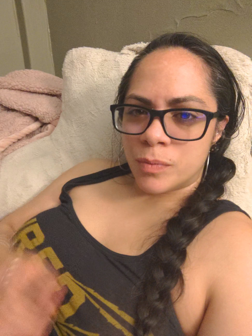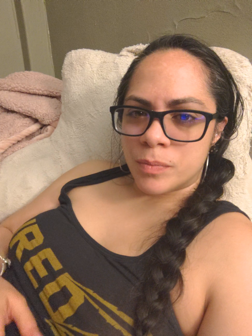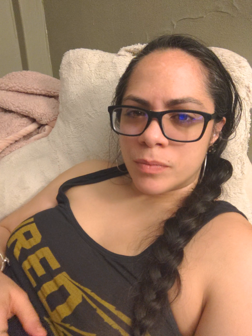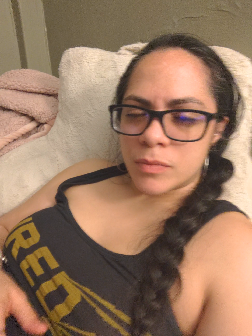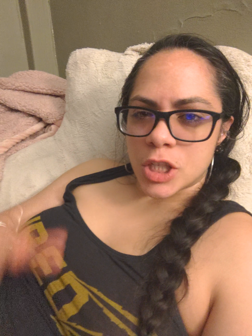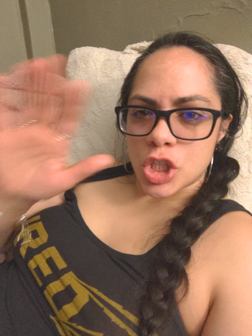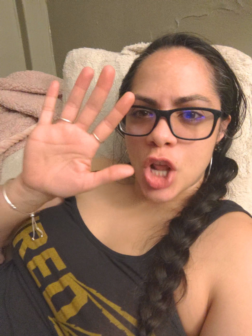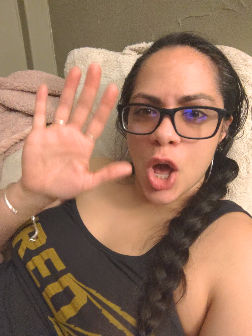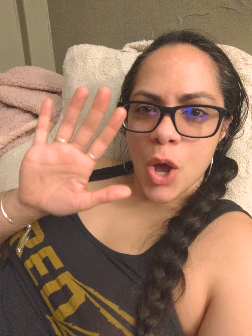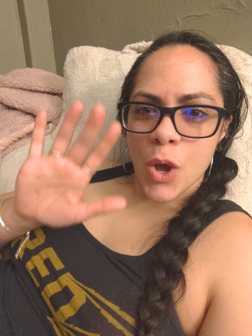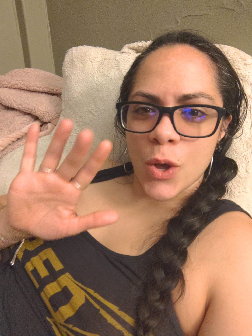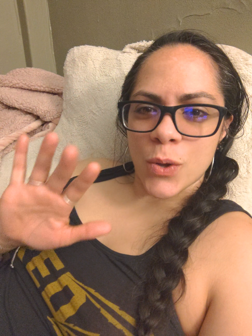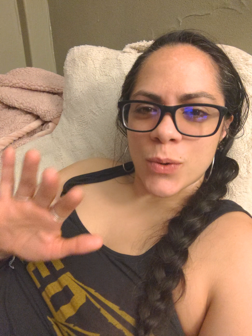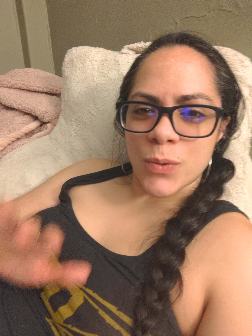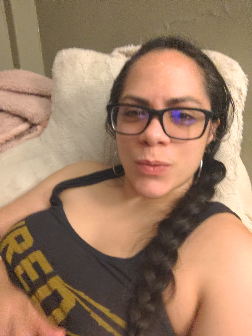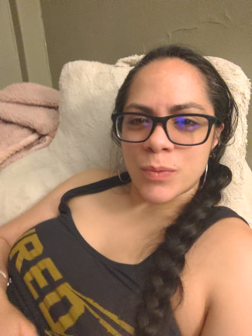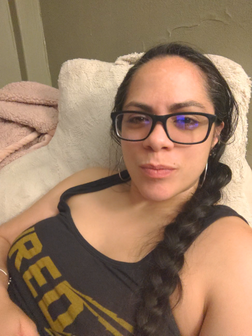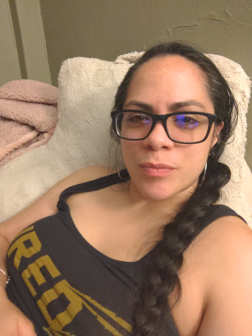snow